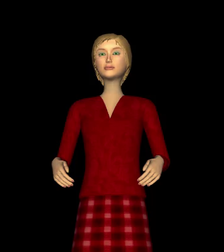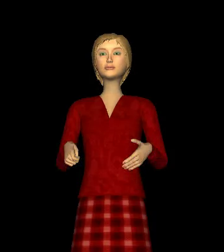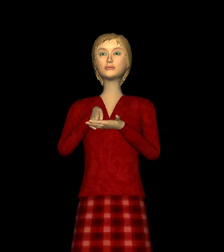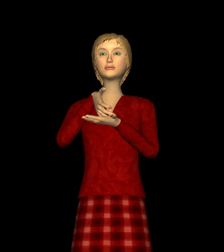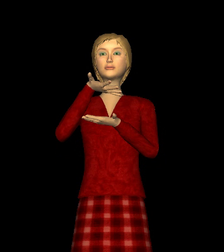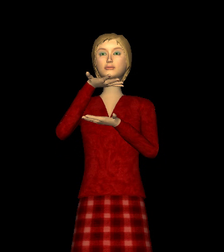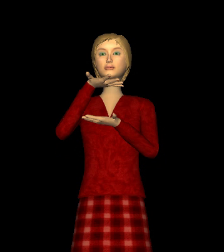باهض